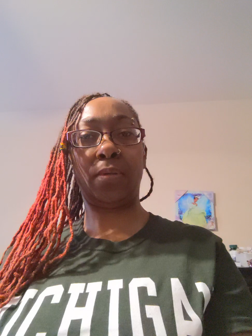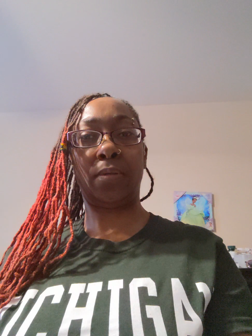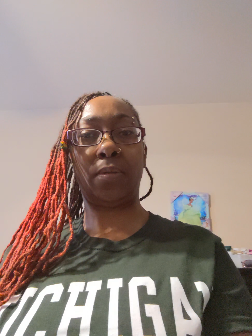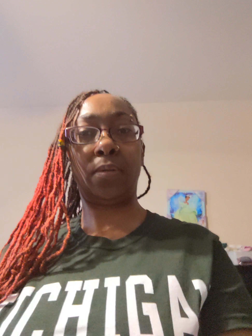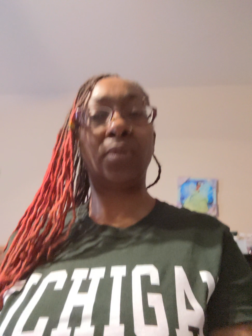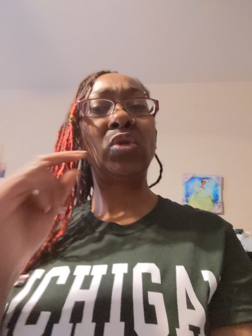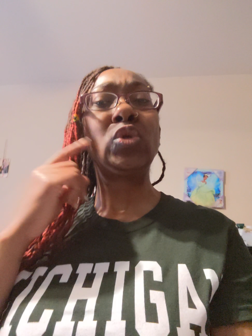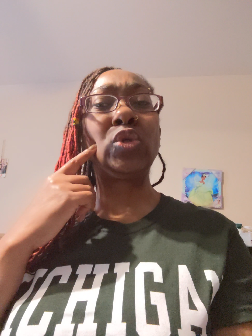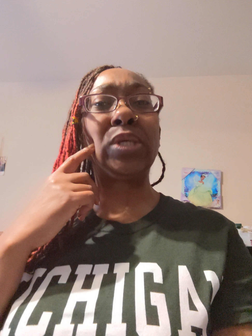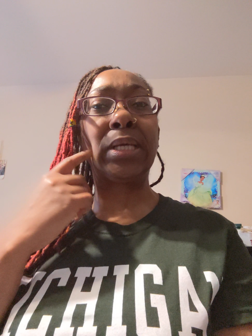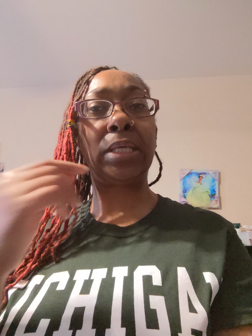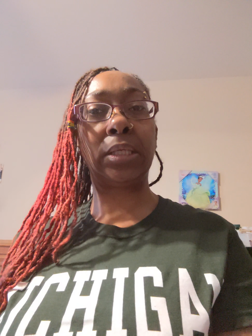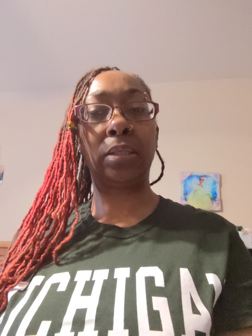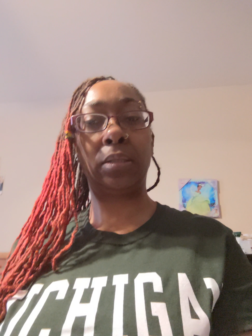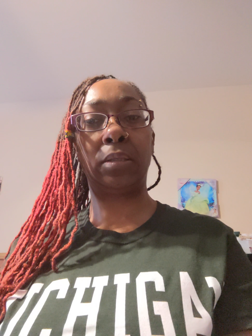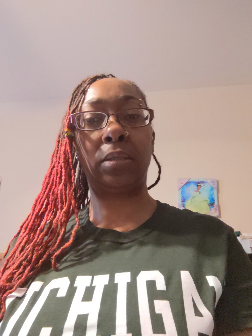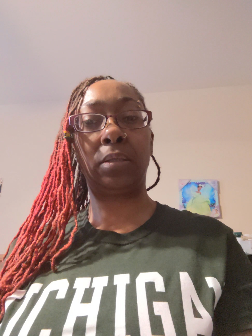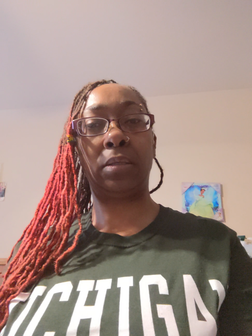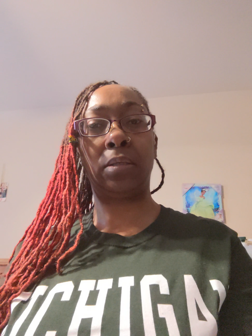cheek